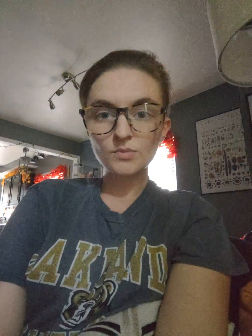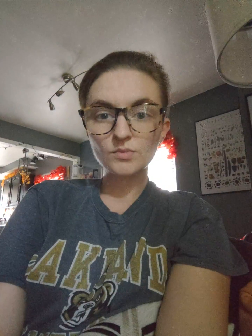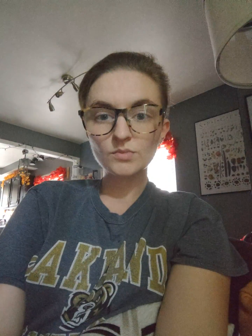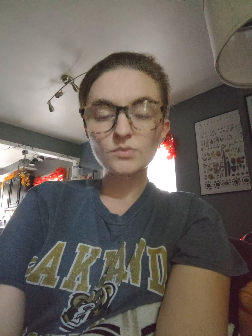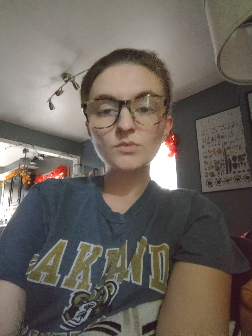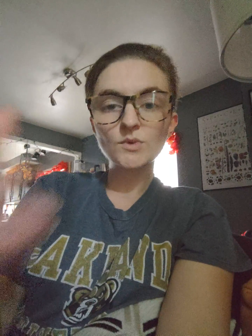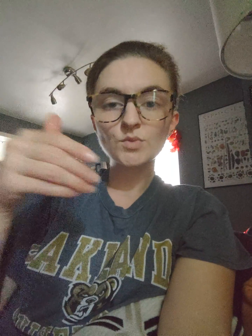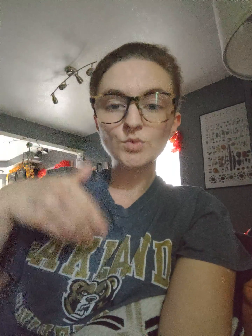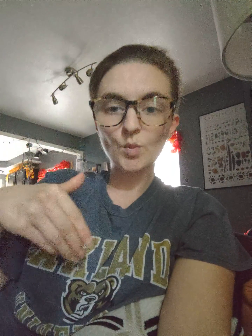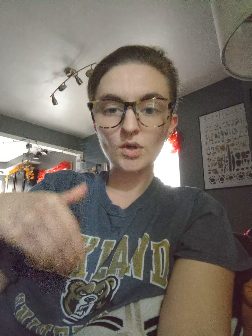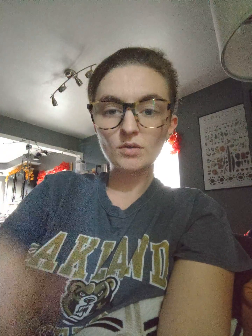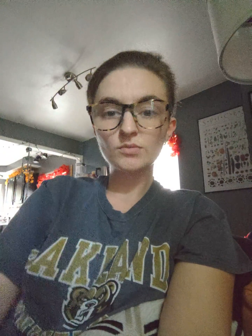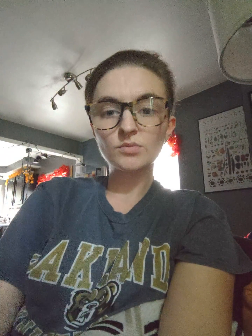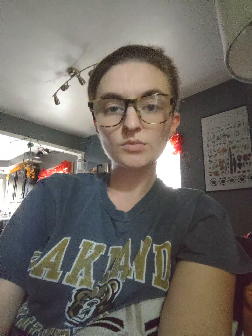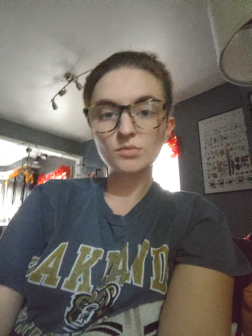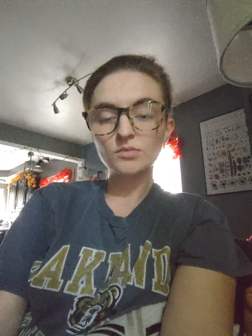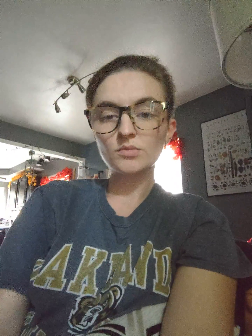shorts